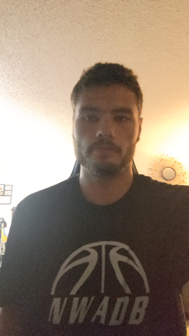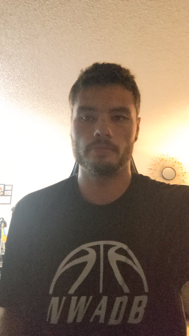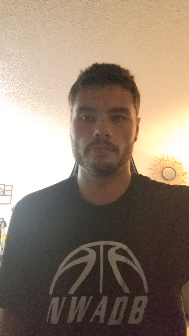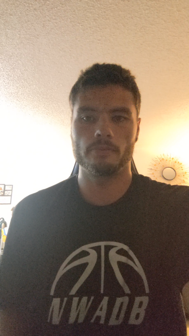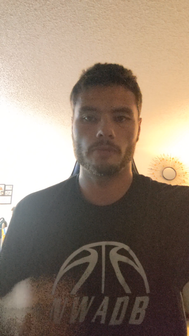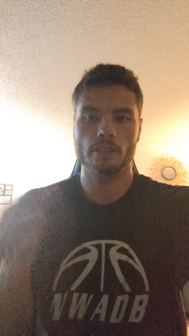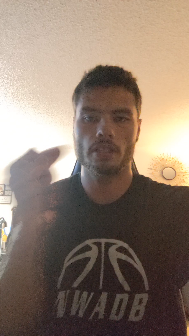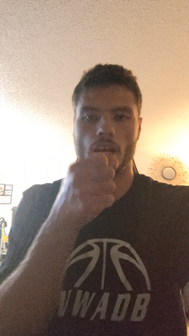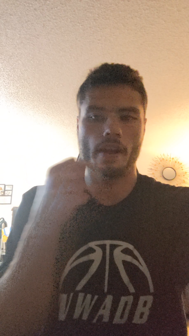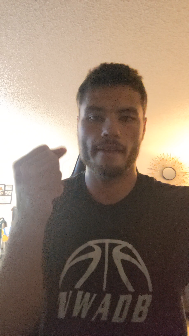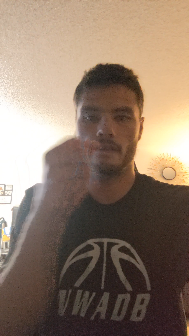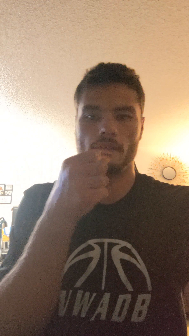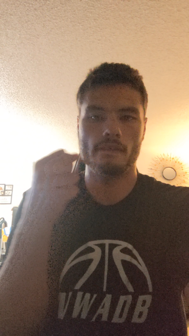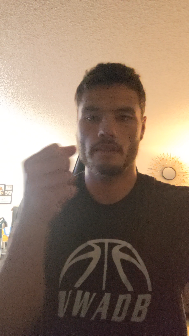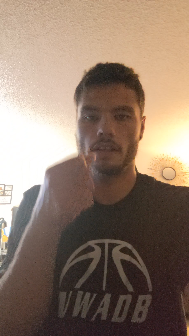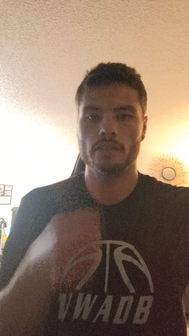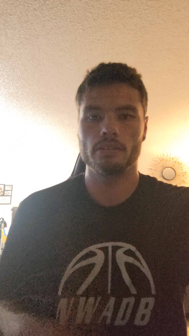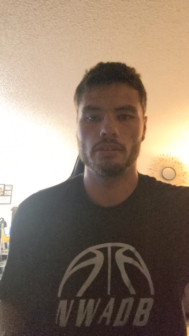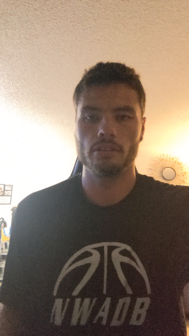coffee